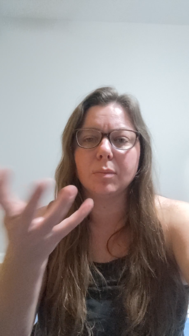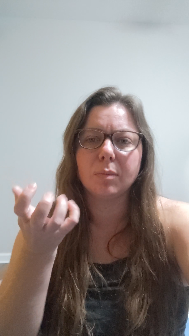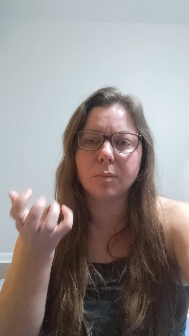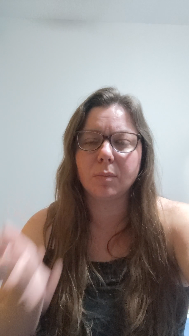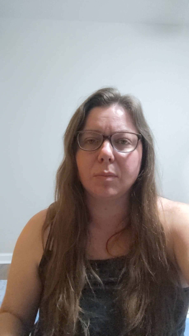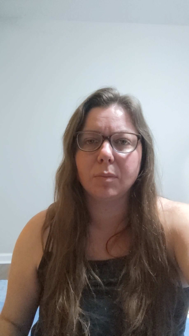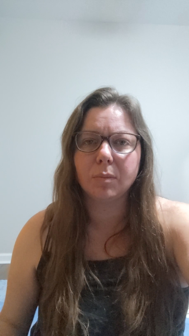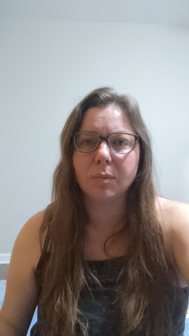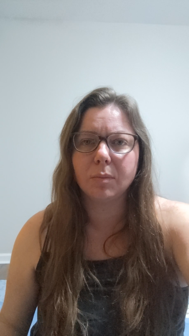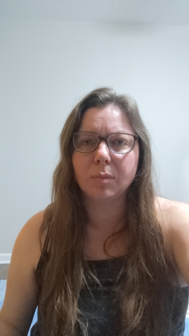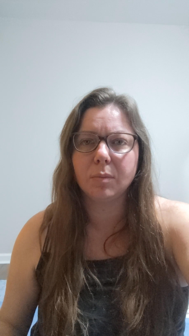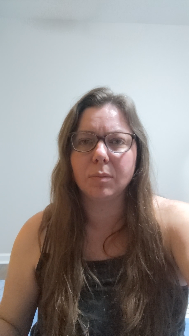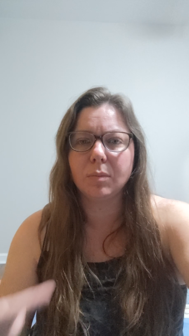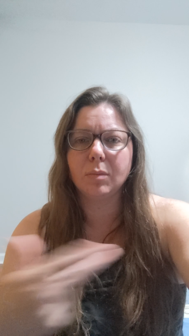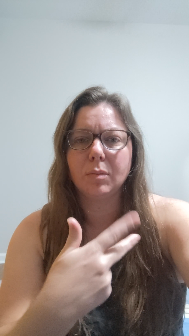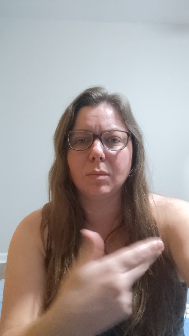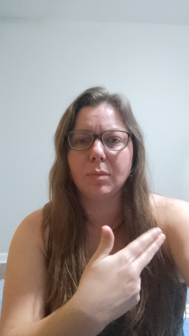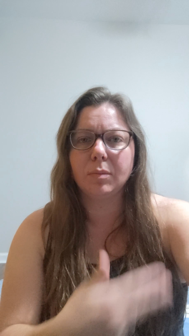sheep